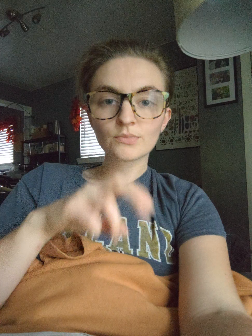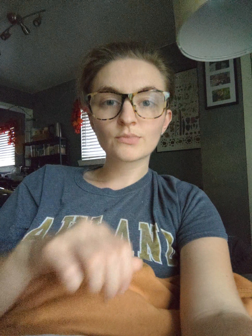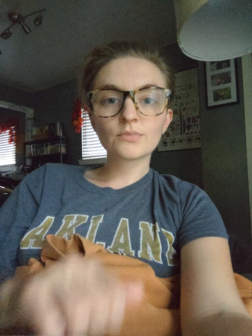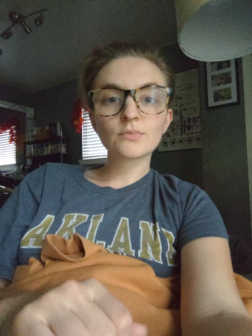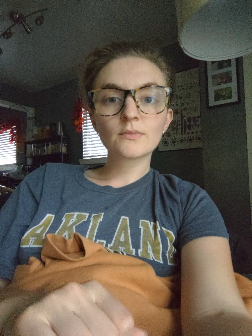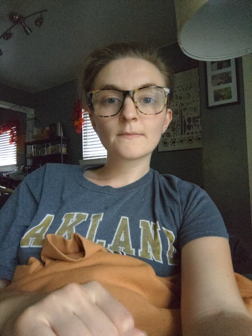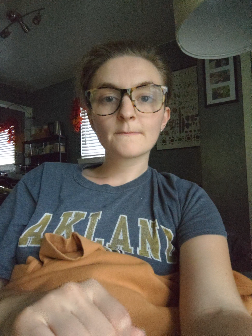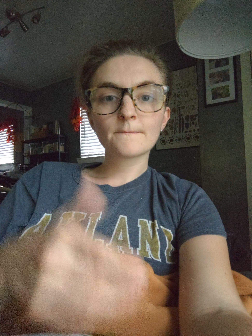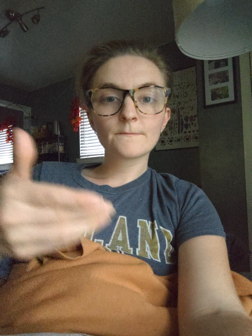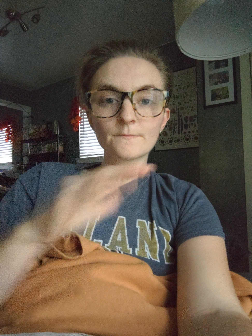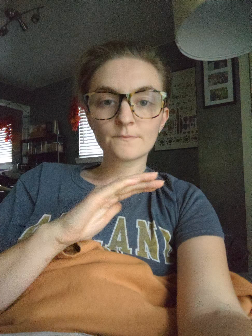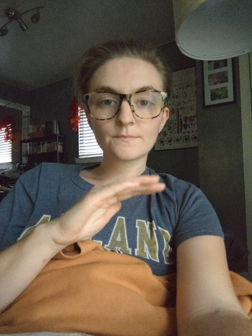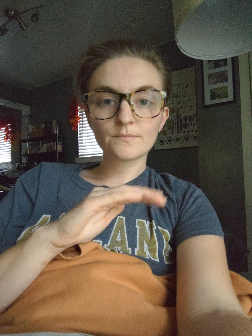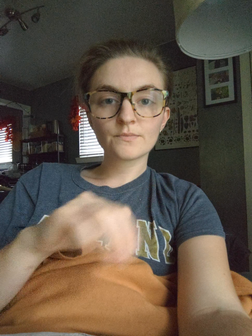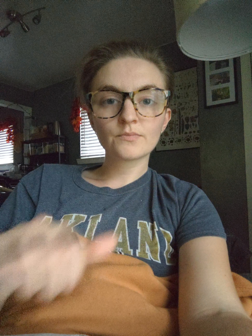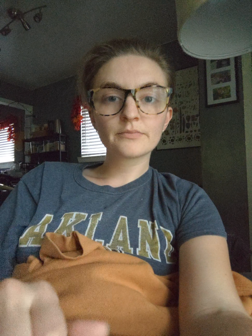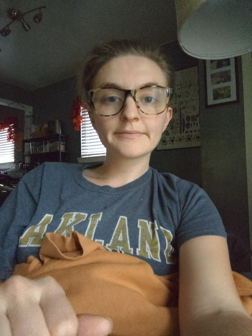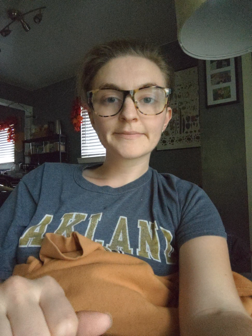cover